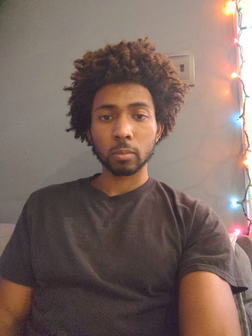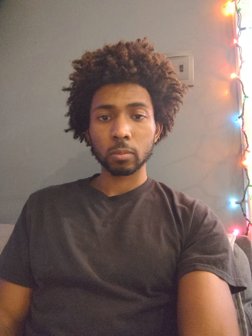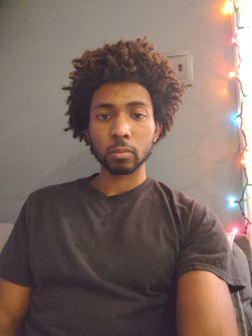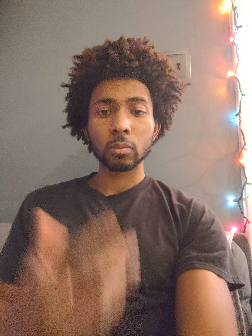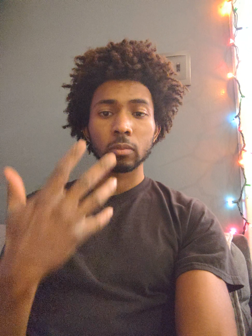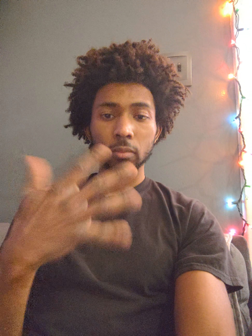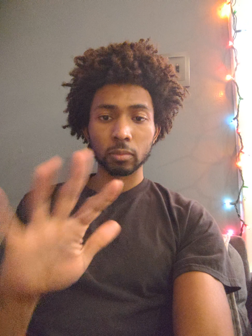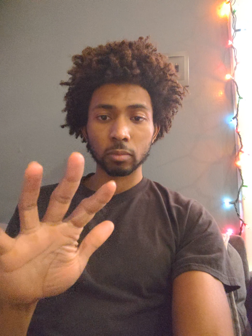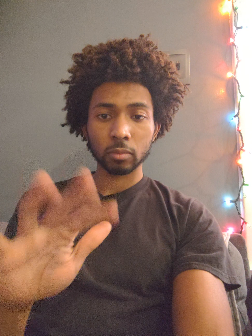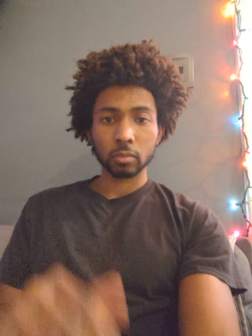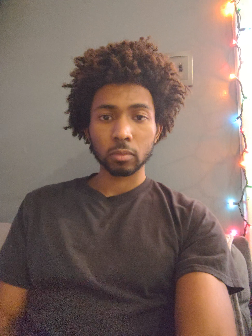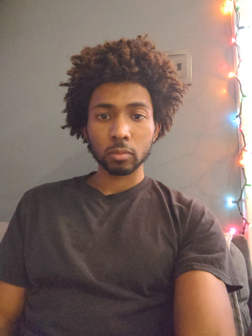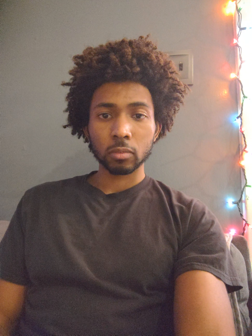fish